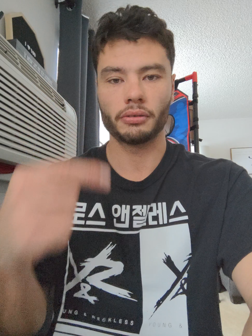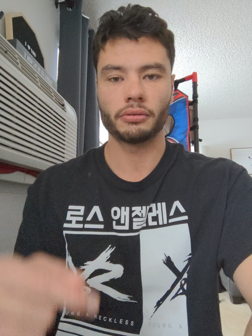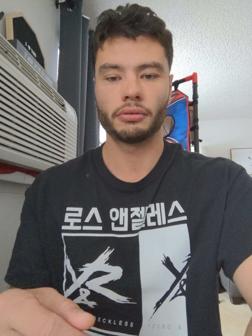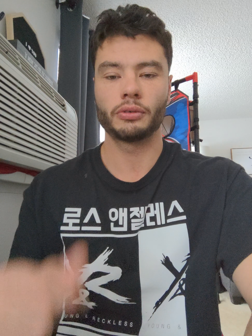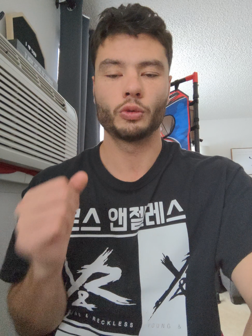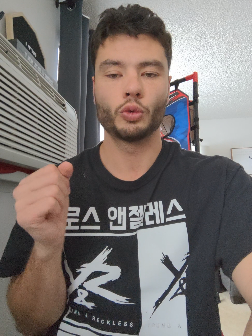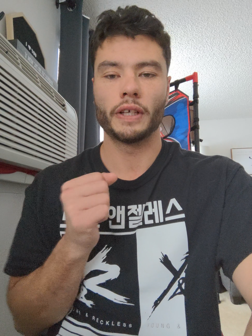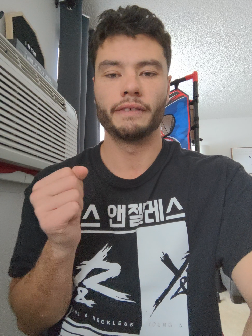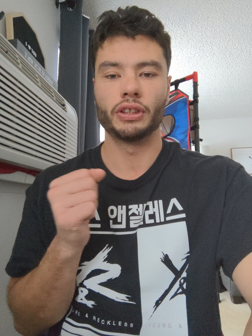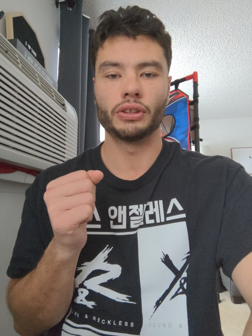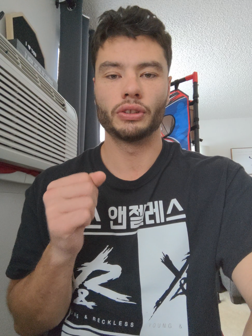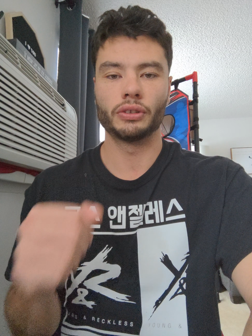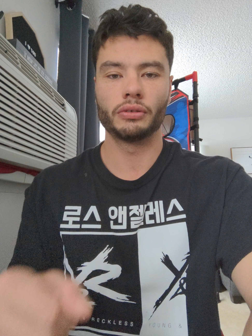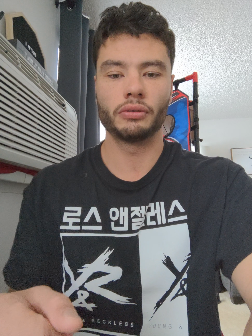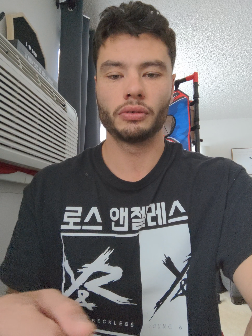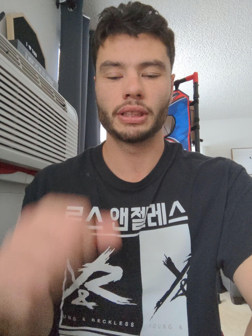refrigerator